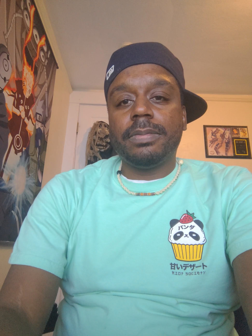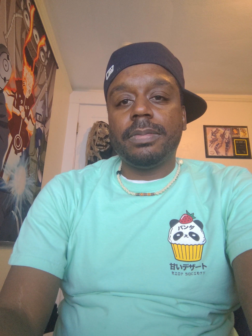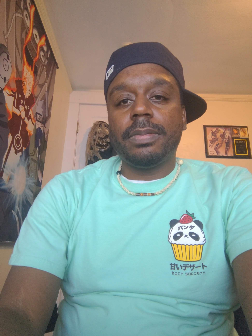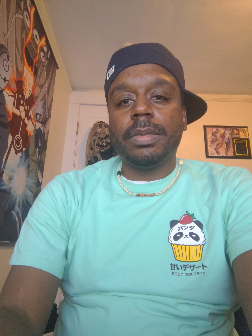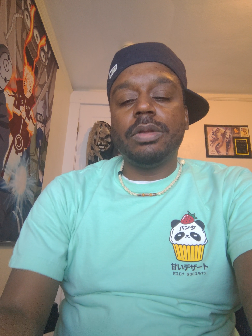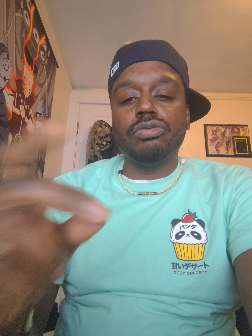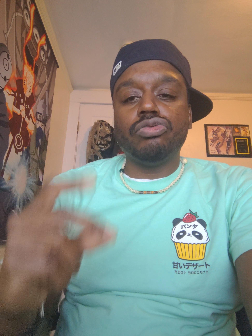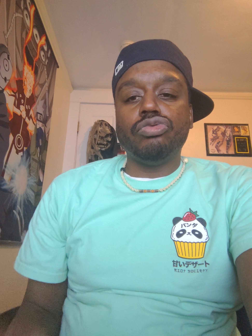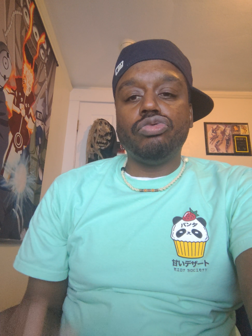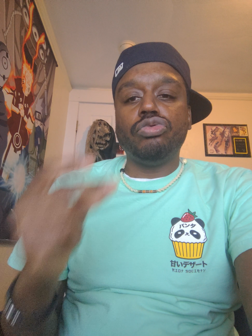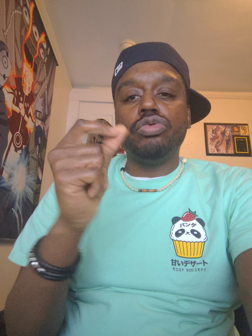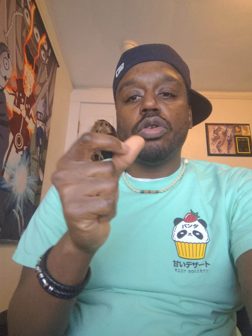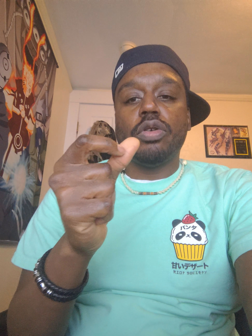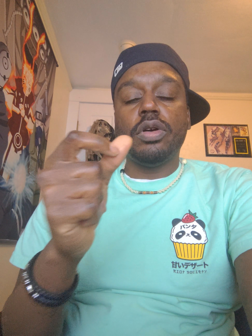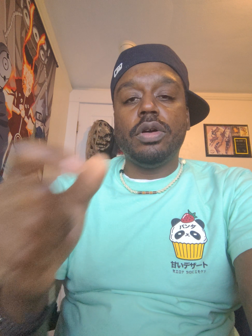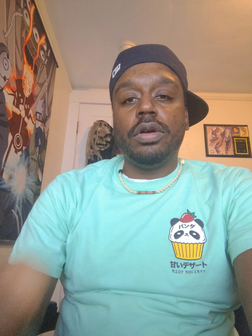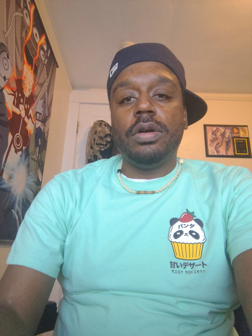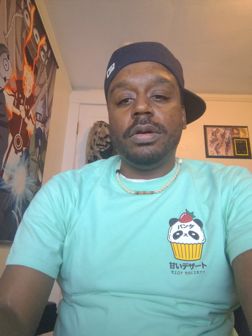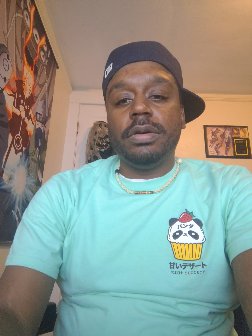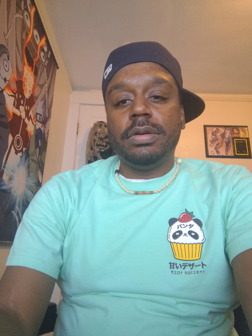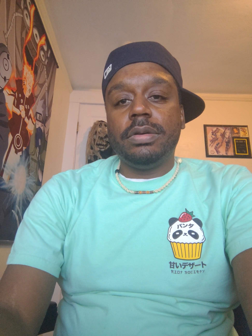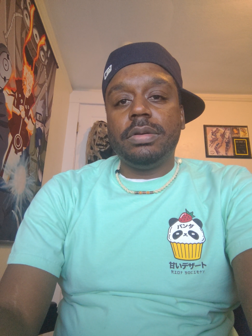dog